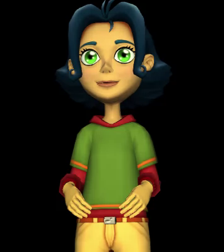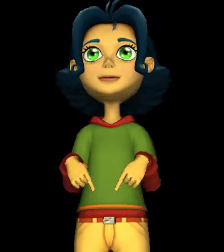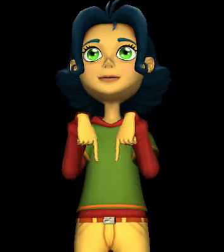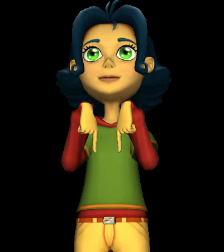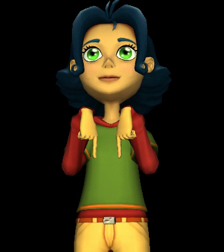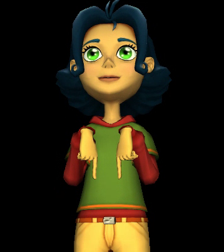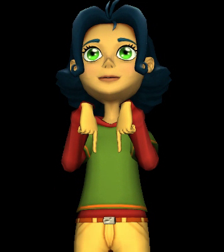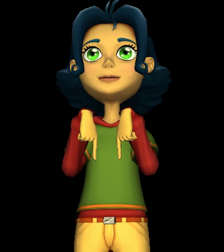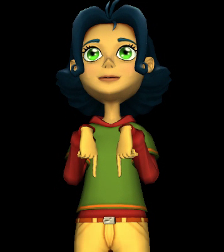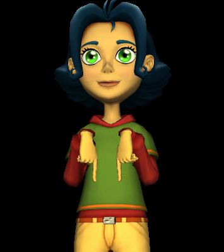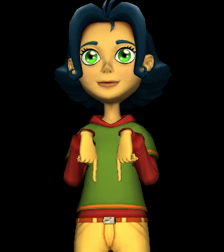وزير